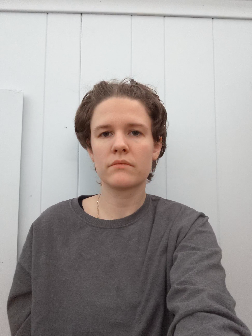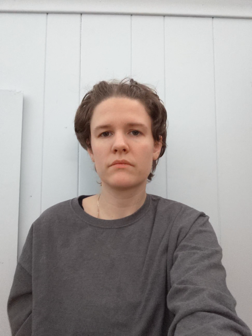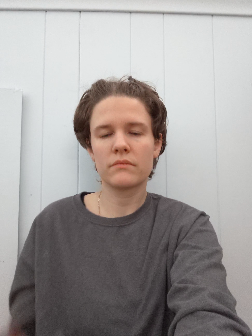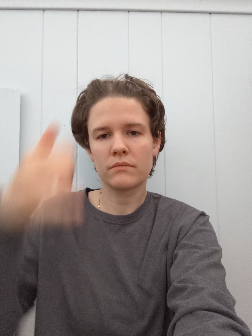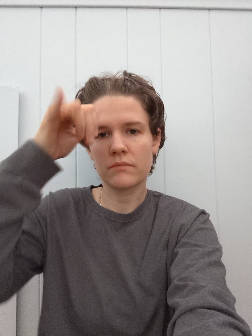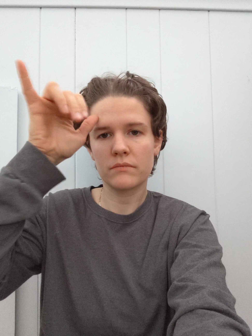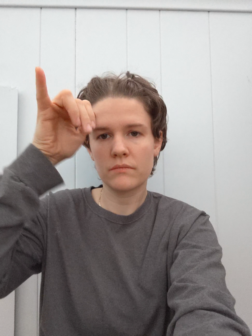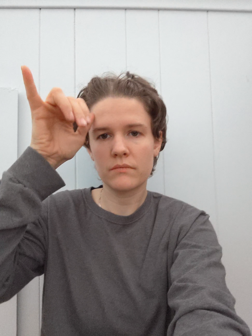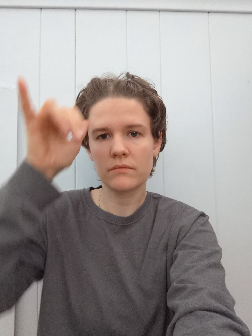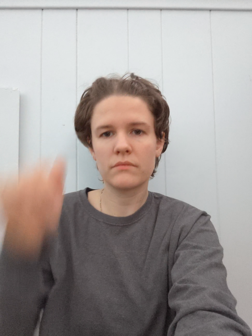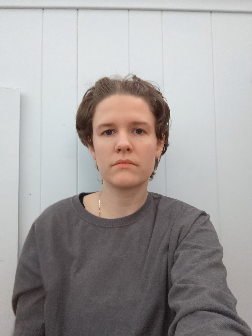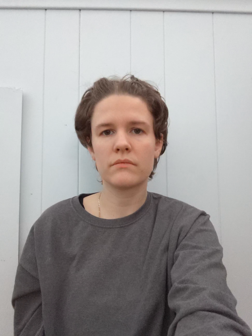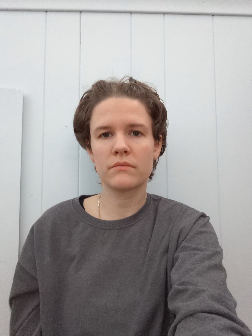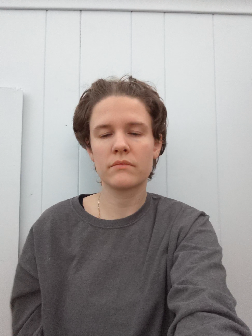cow